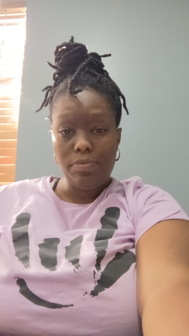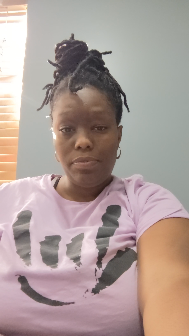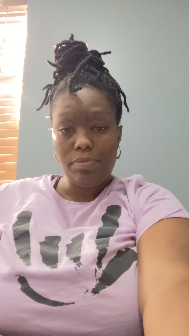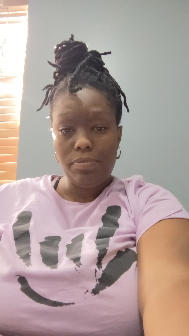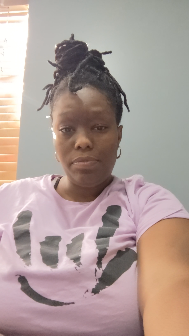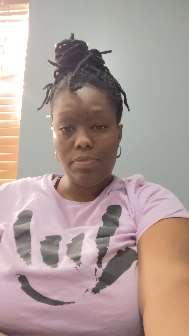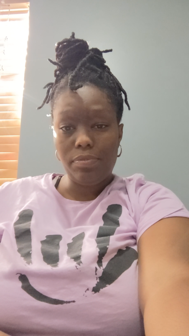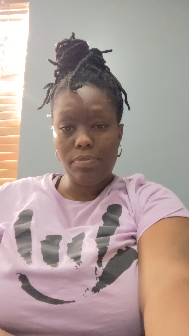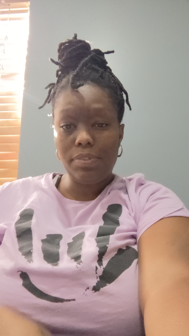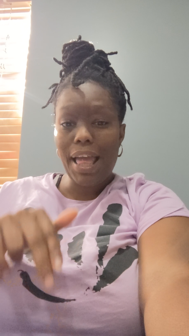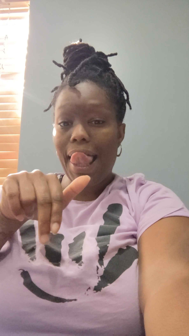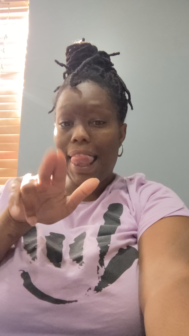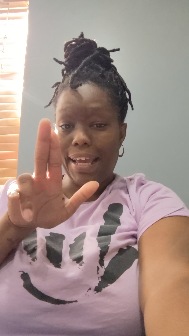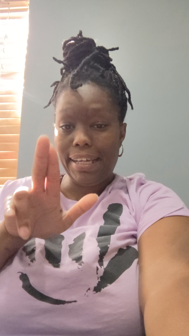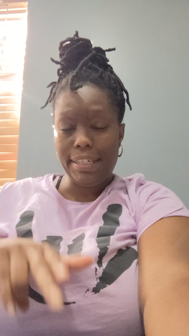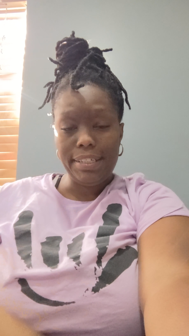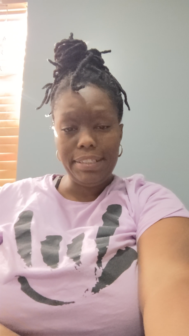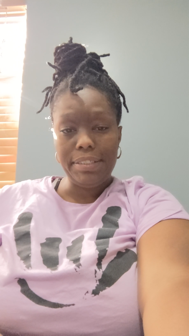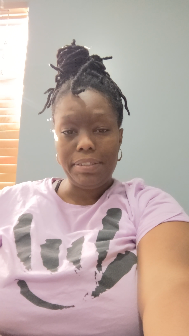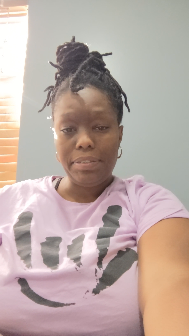lick